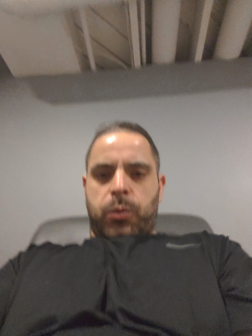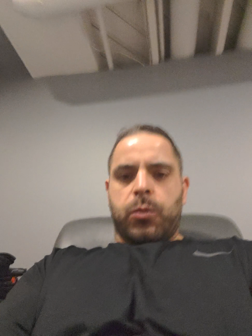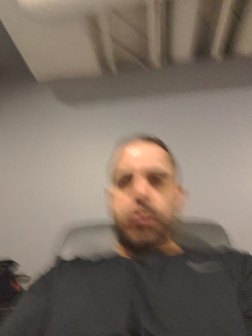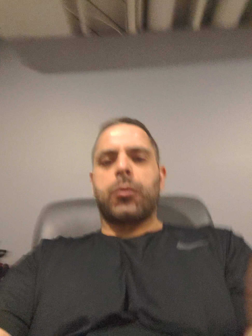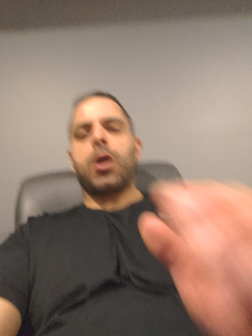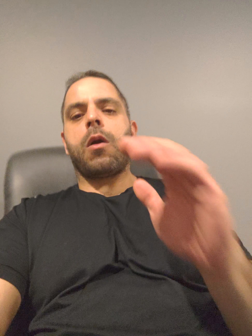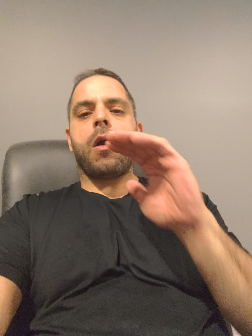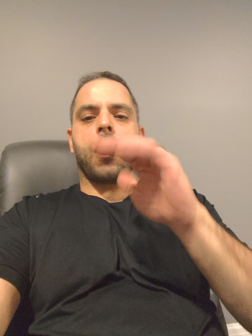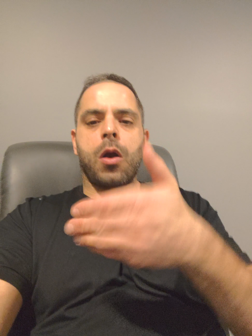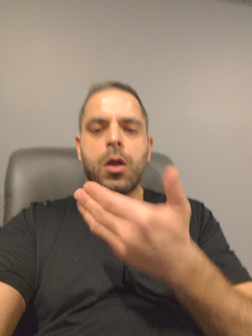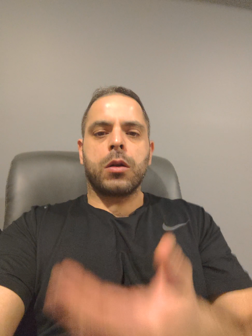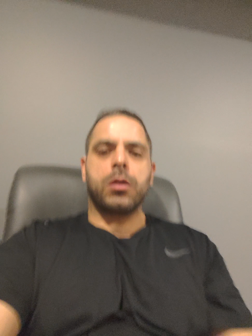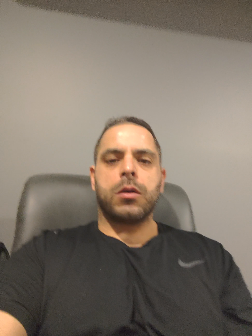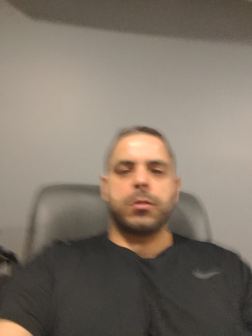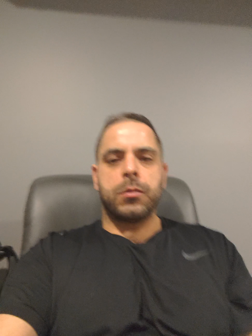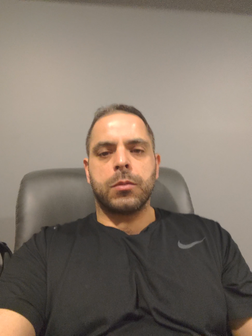all